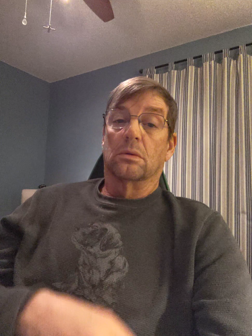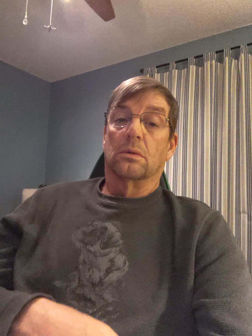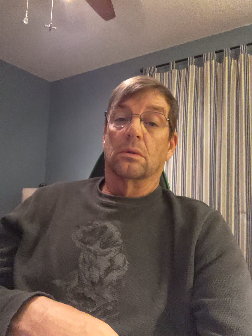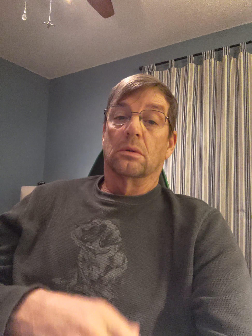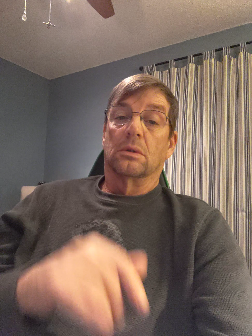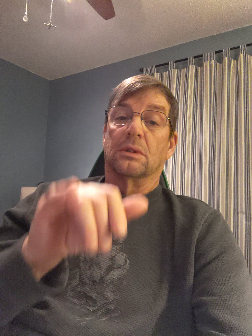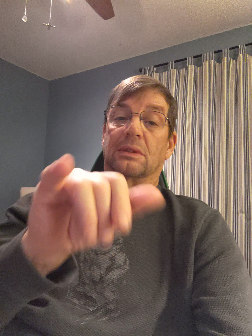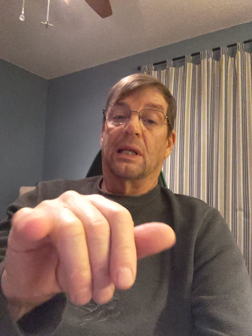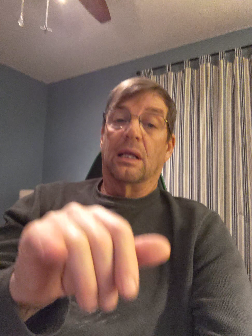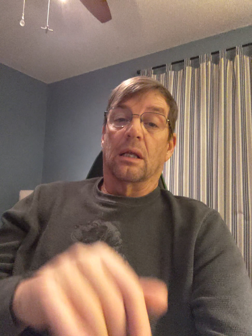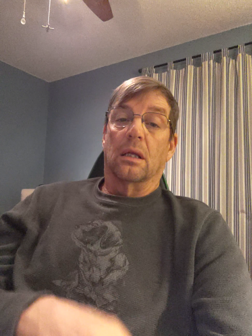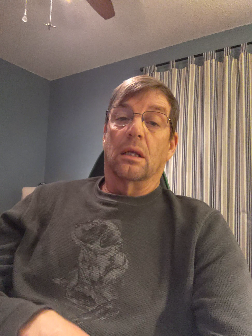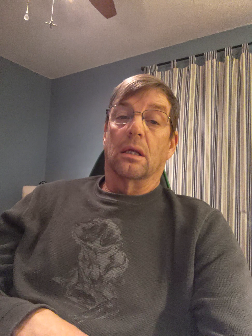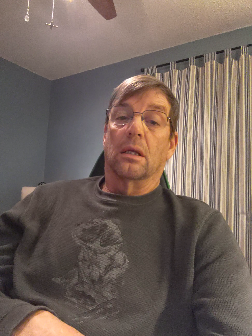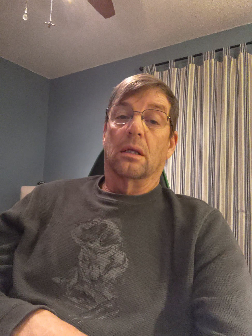stay